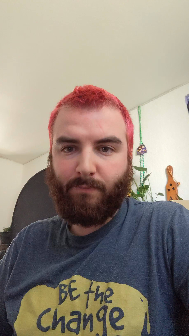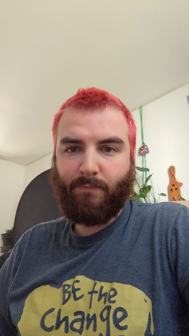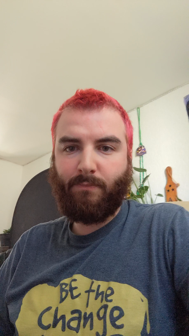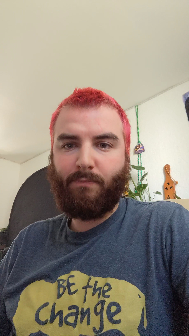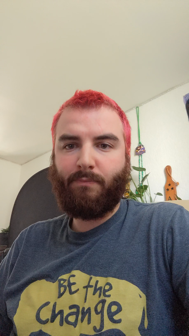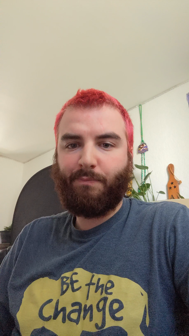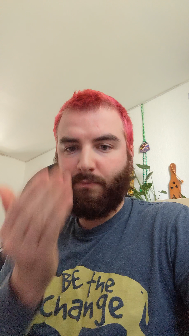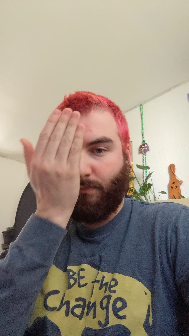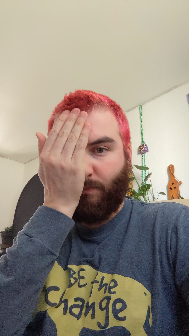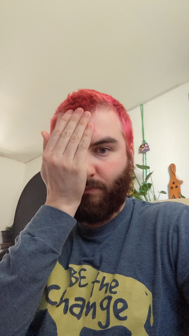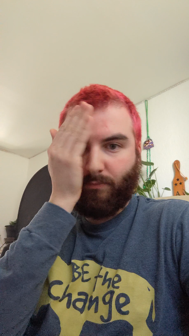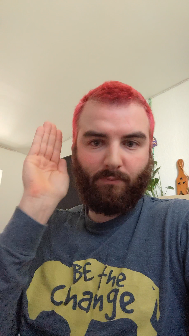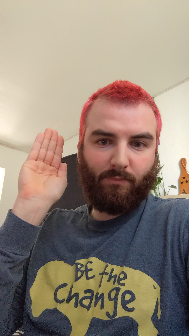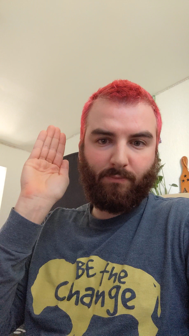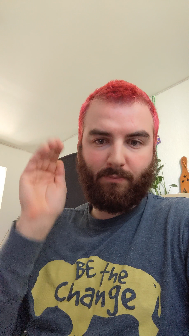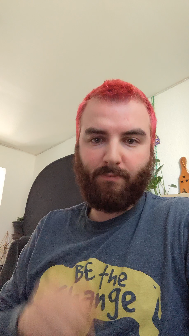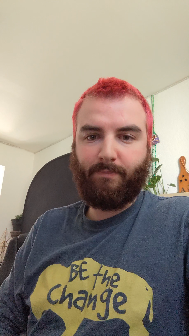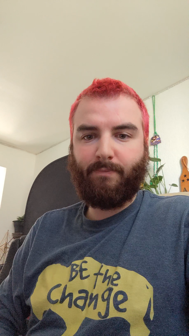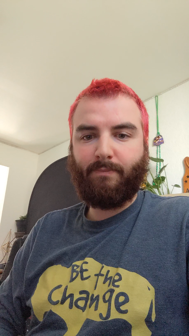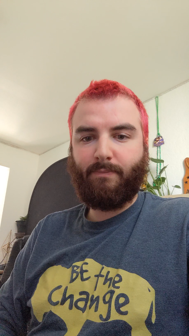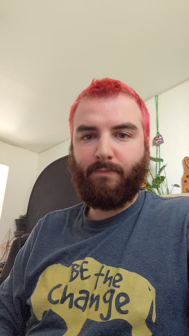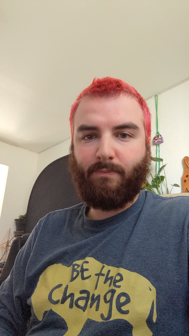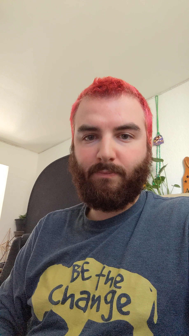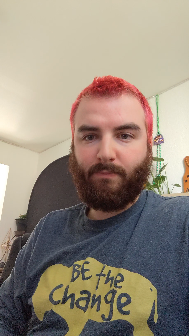peekaboo